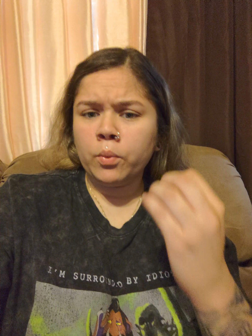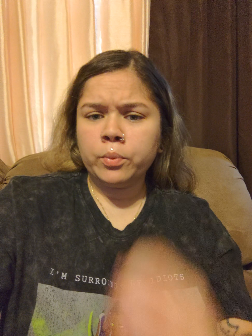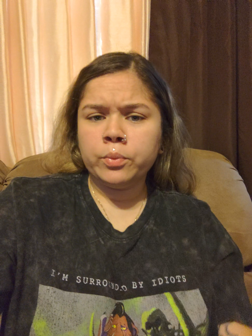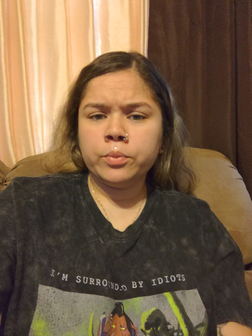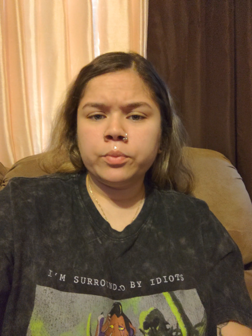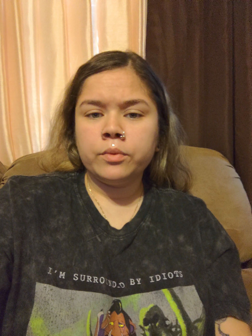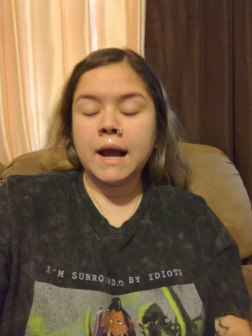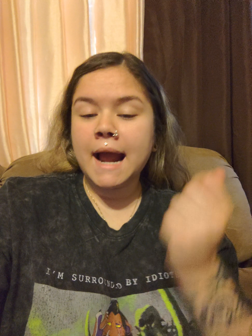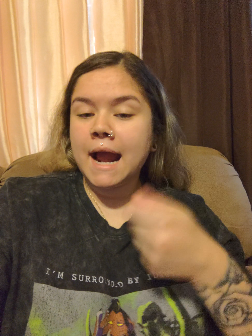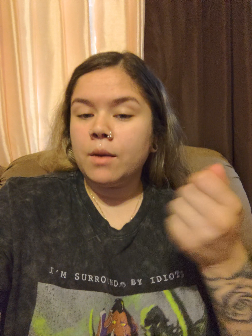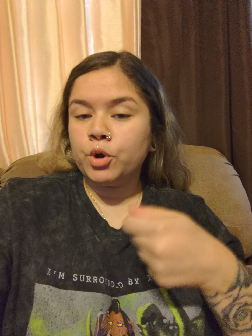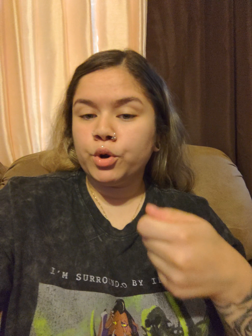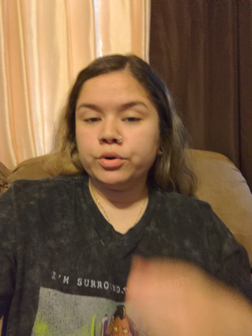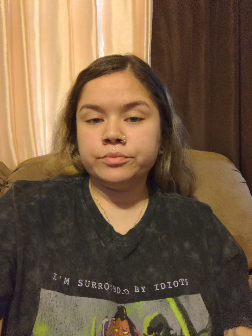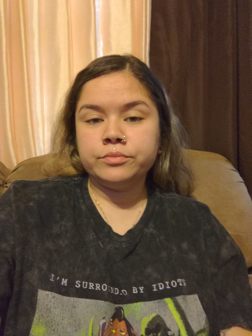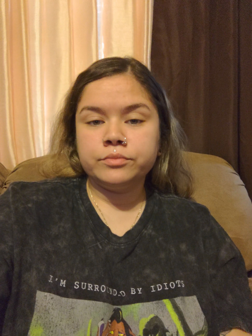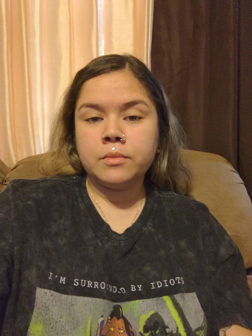hammer